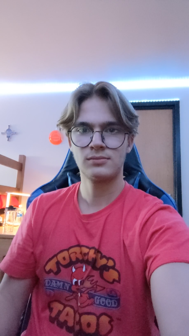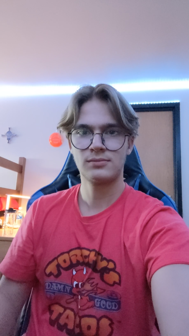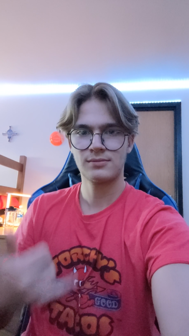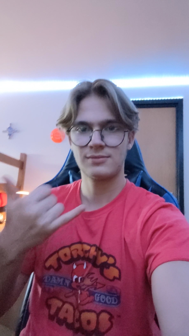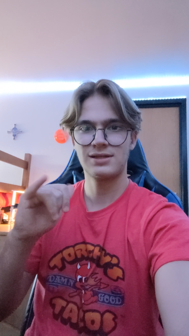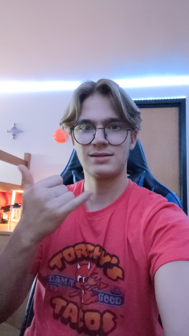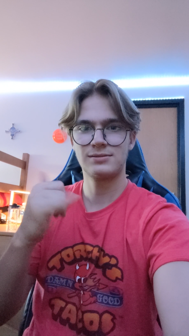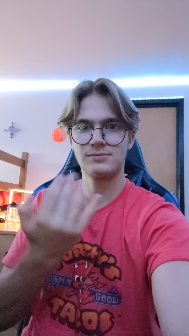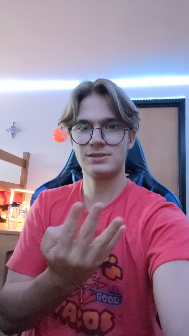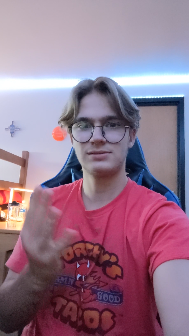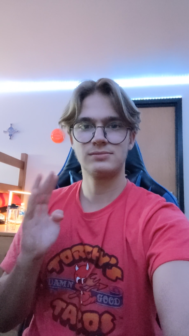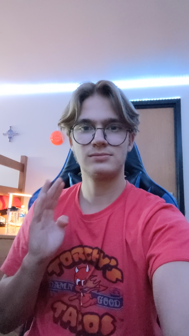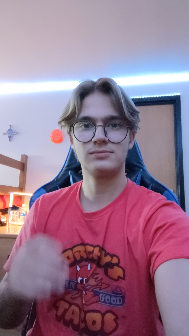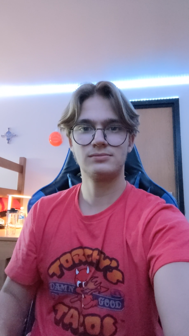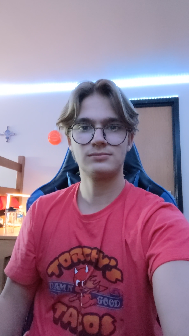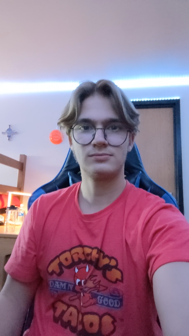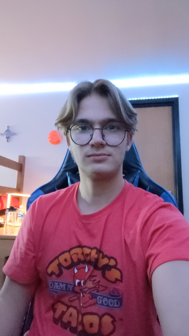playpen